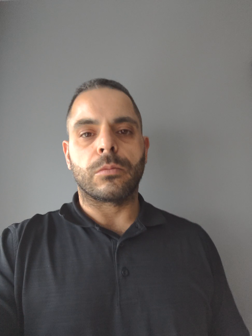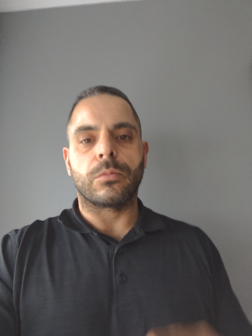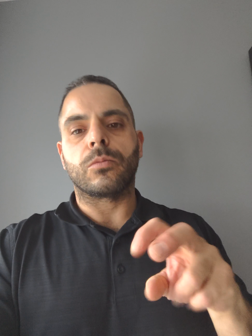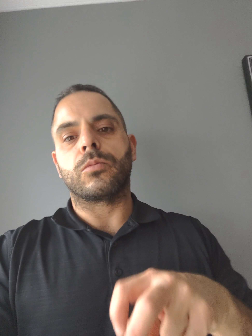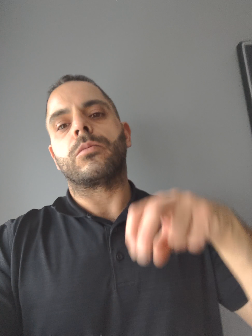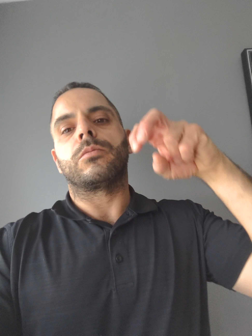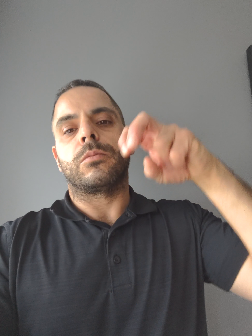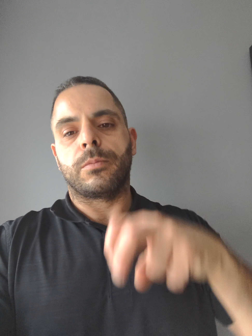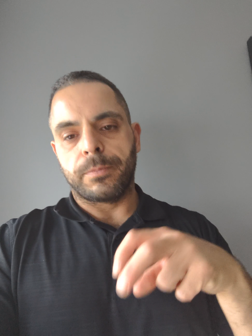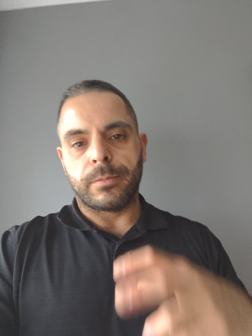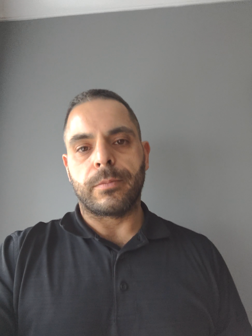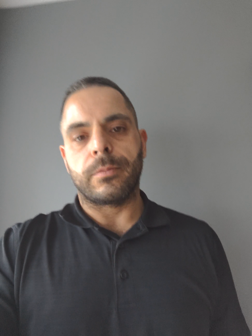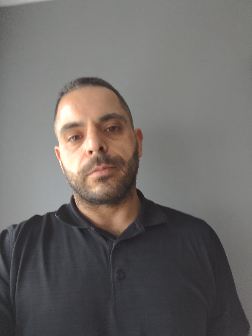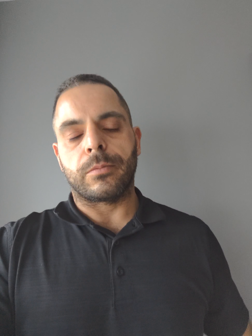jump